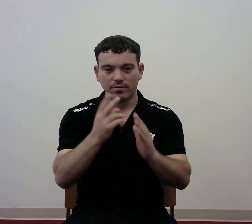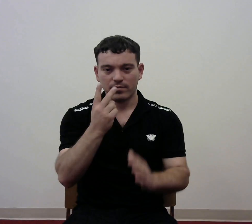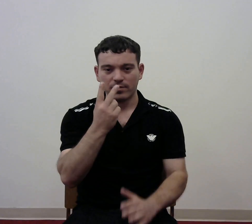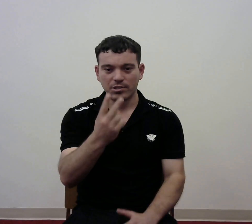2